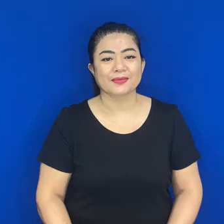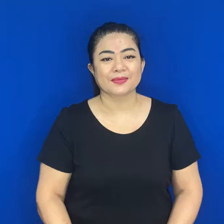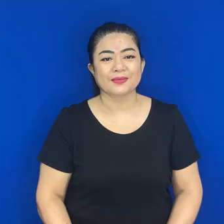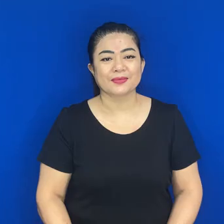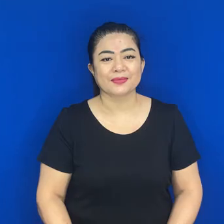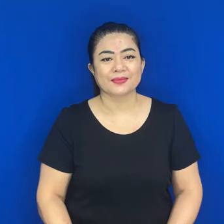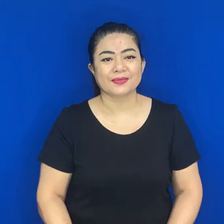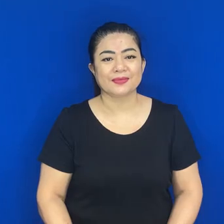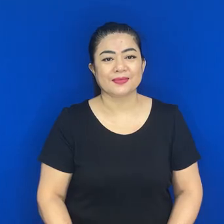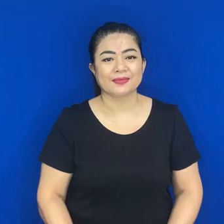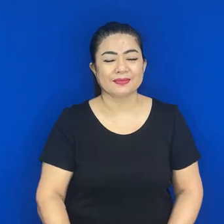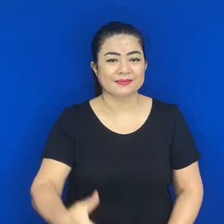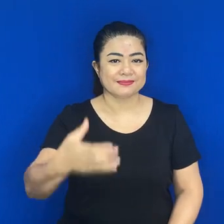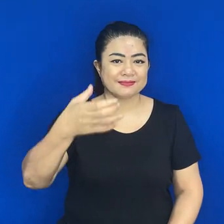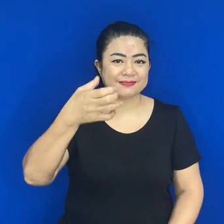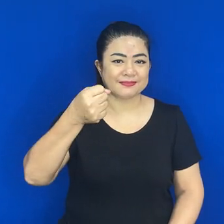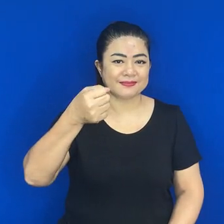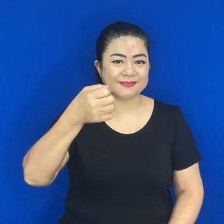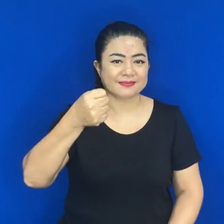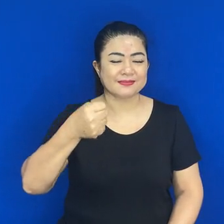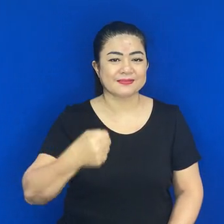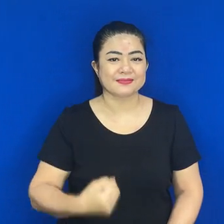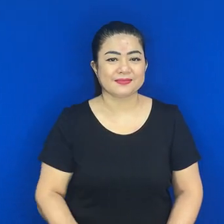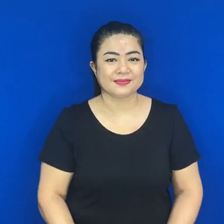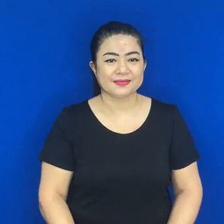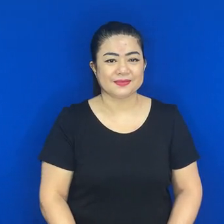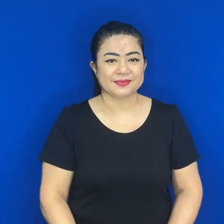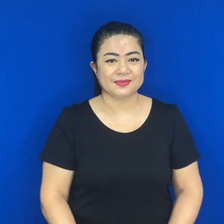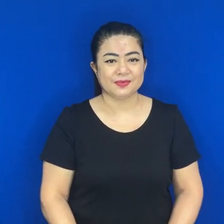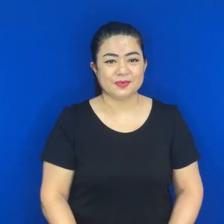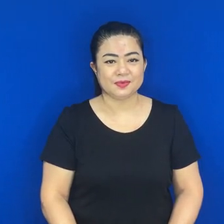milk